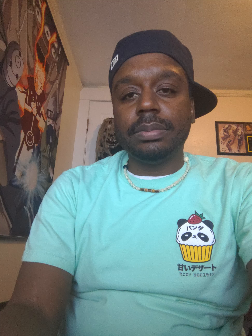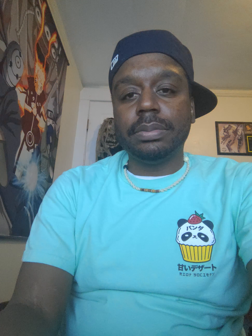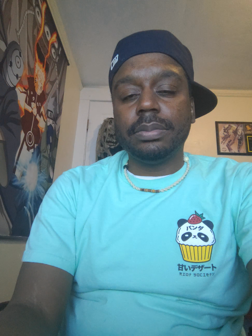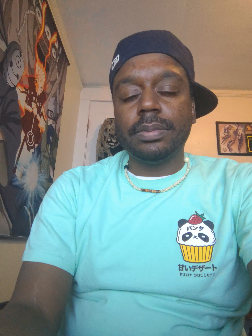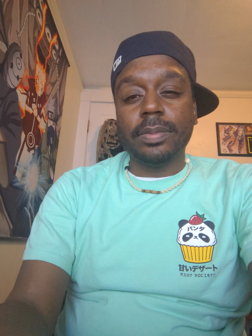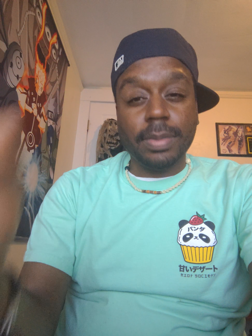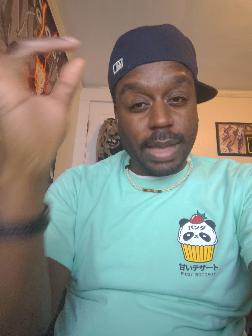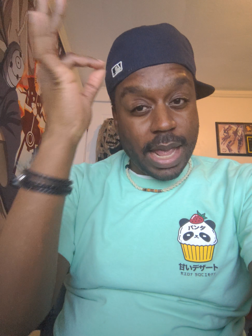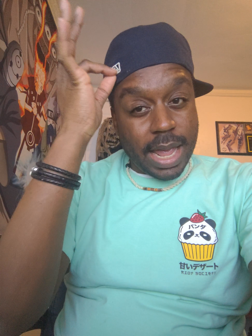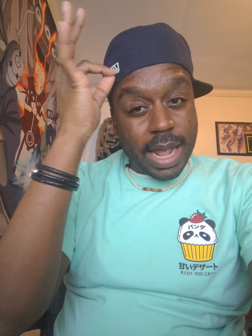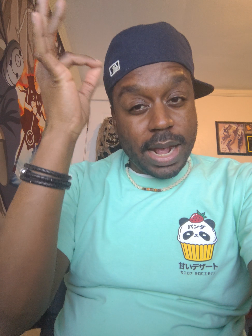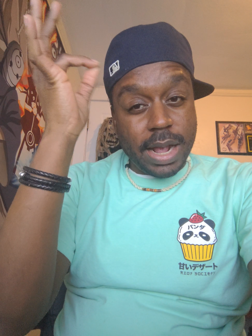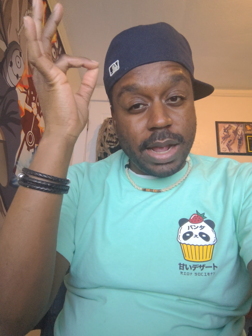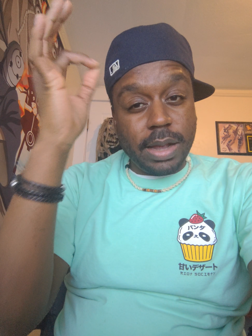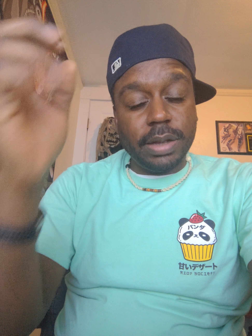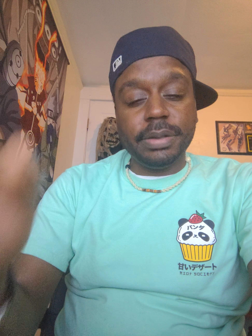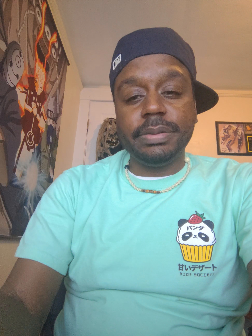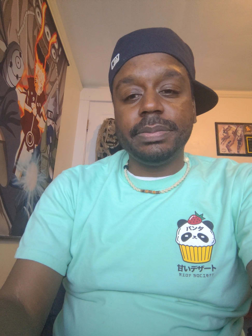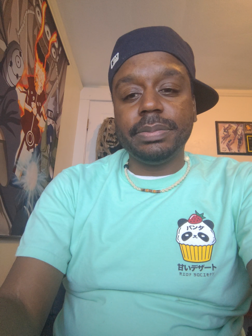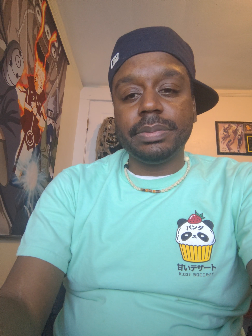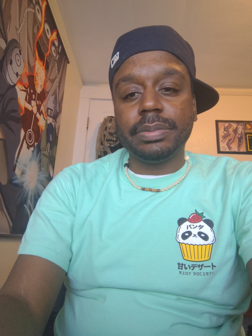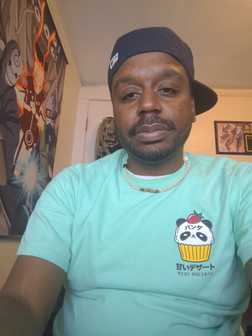hair